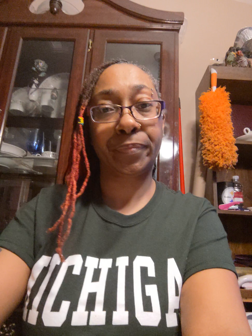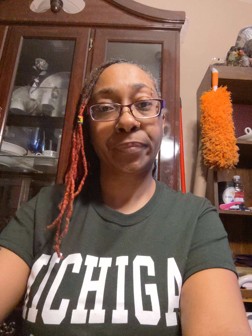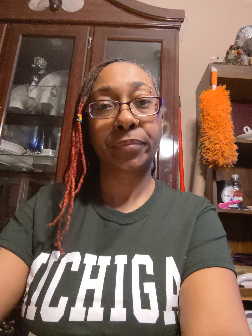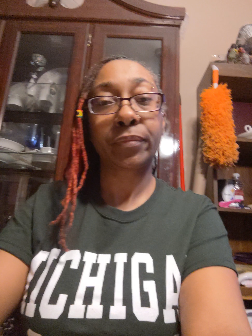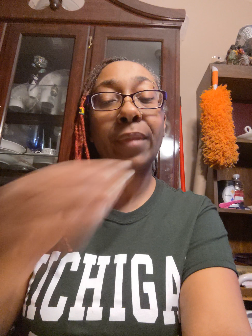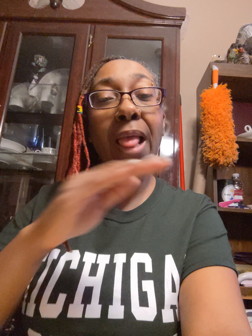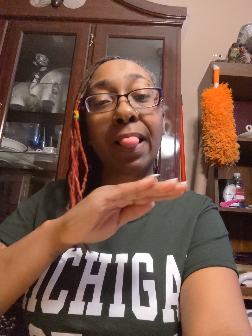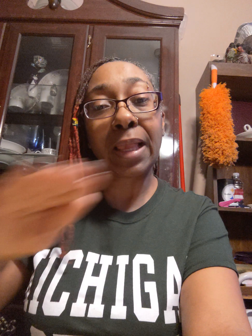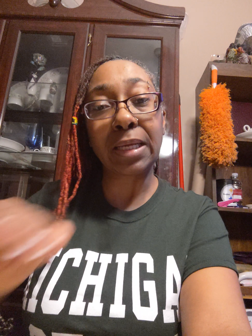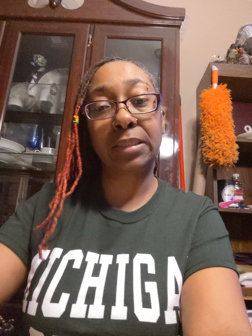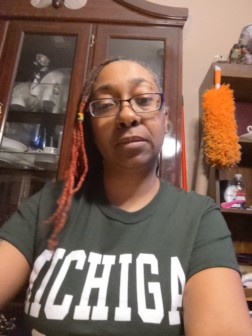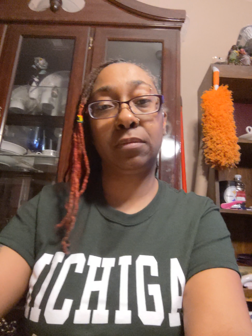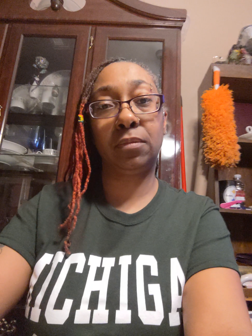clean